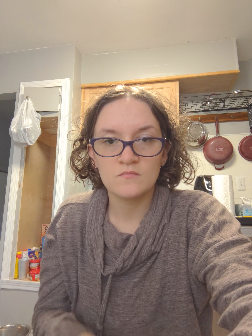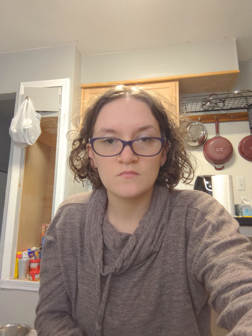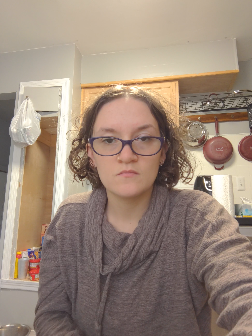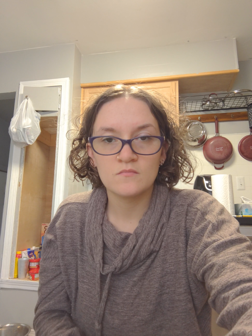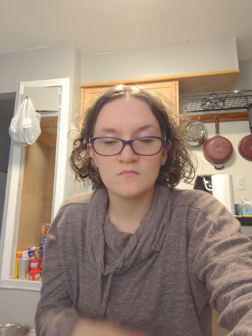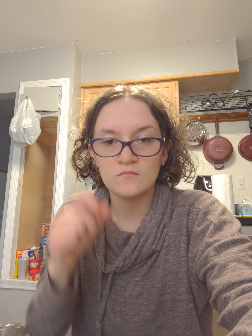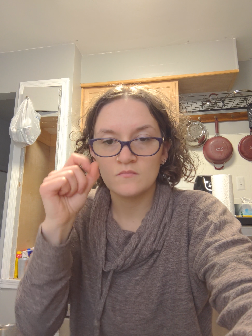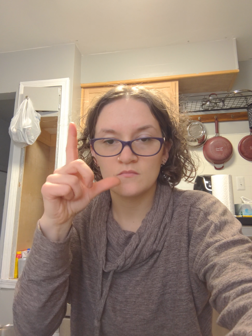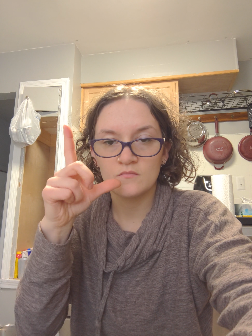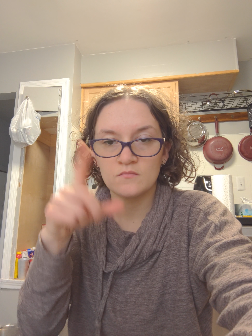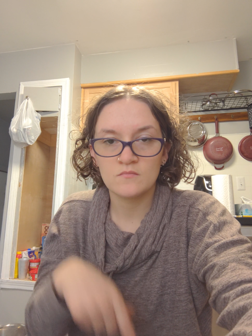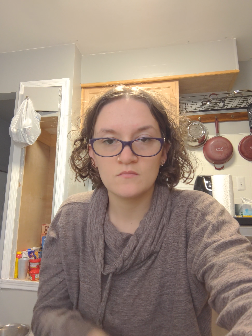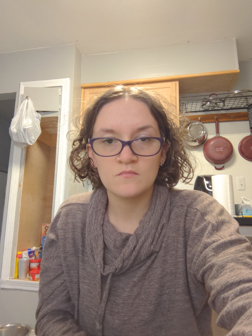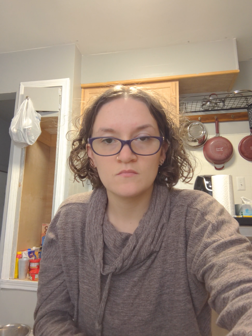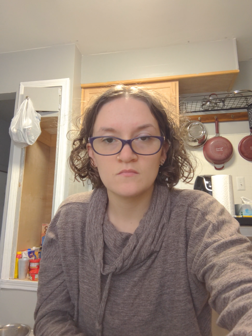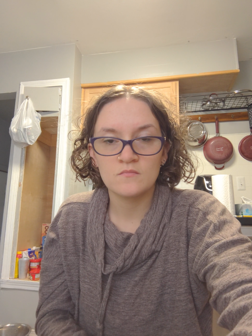wake